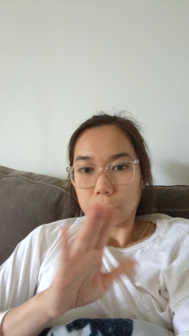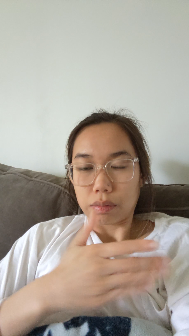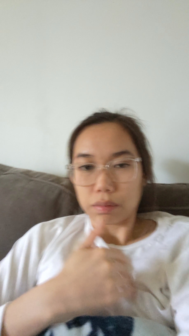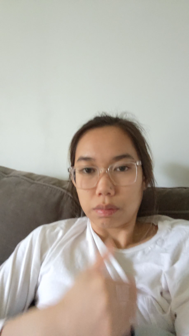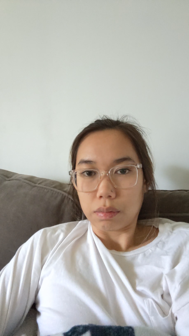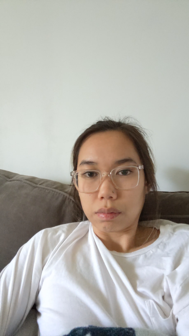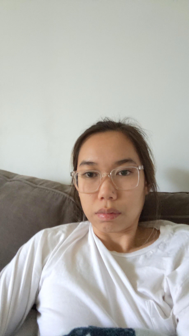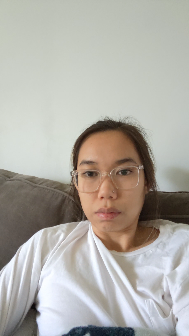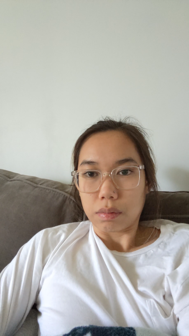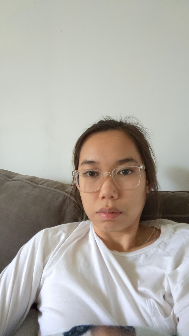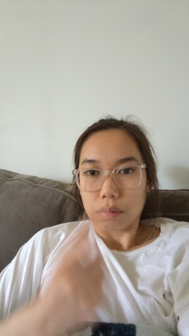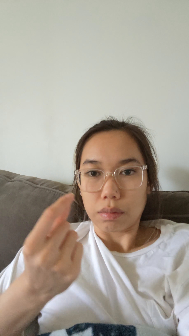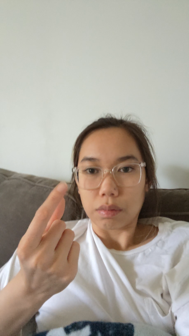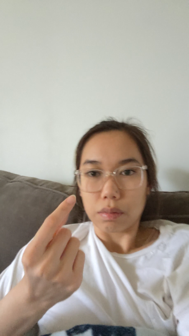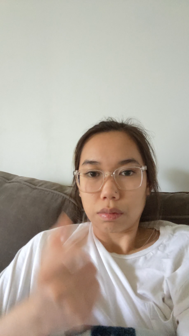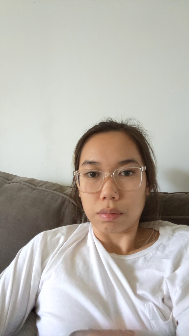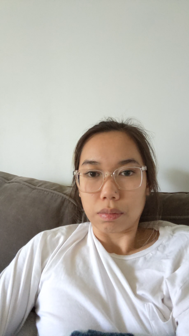do